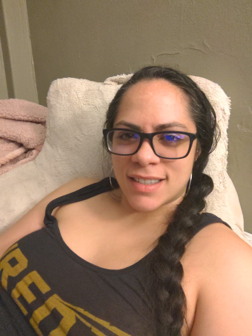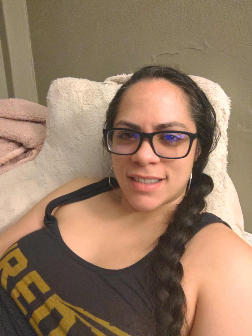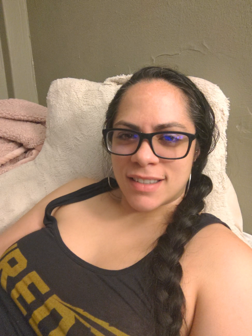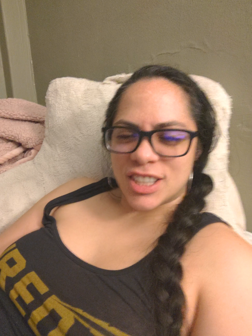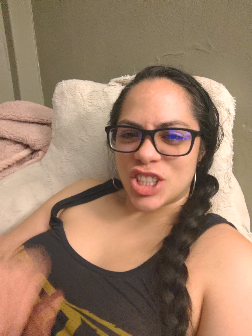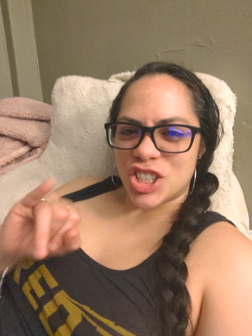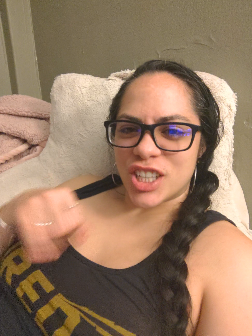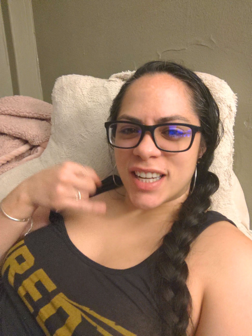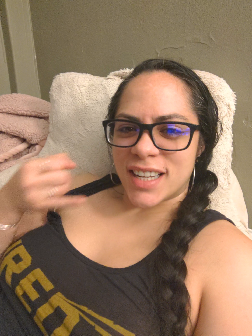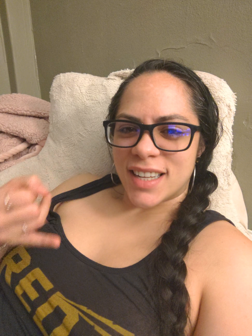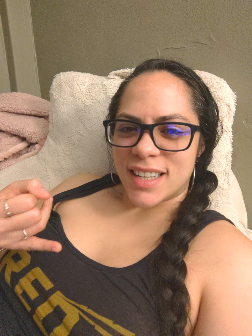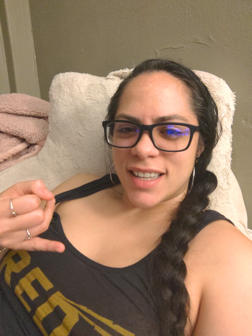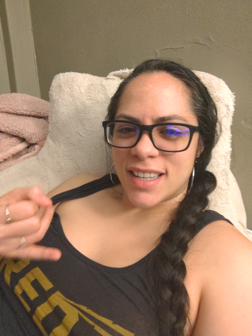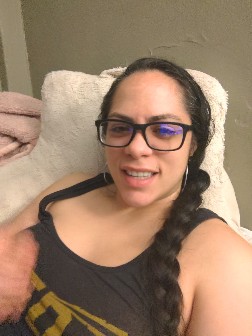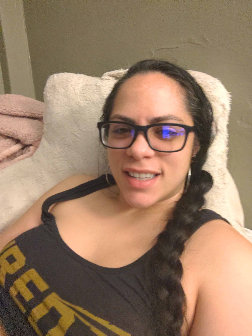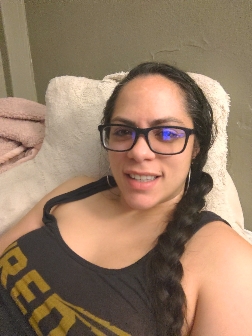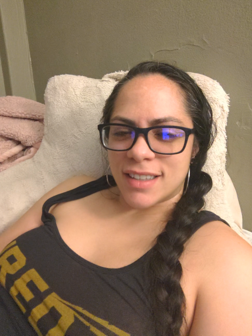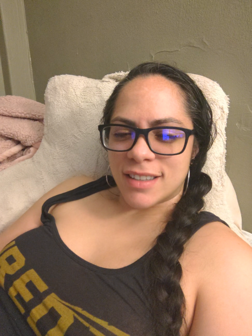jeans